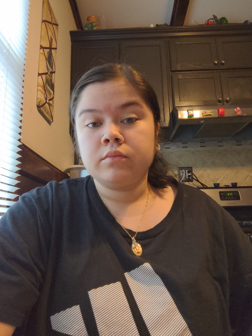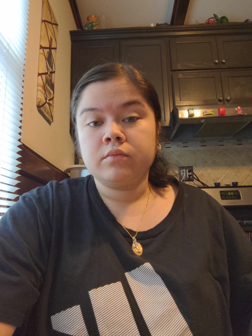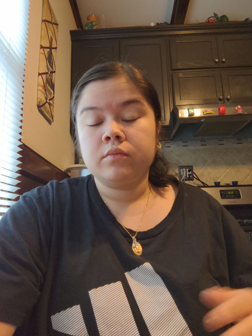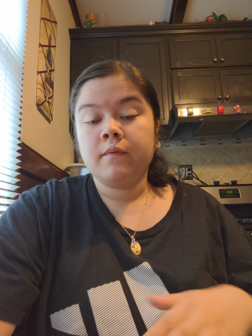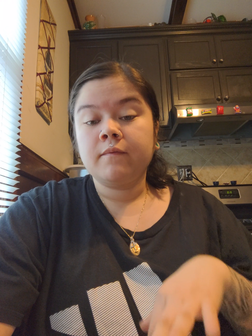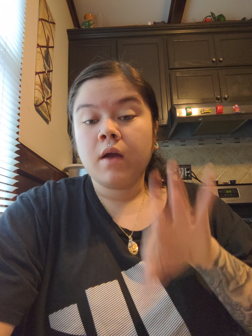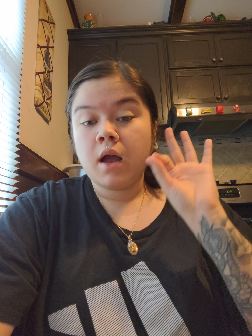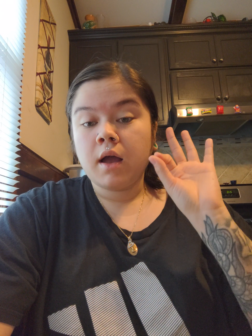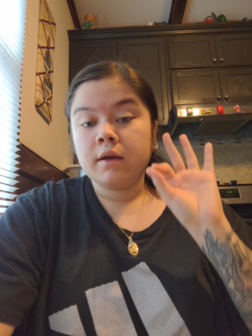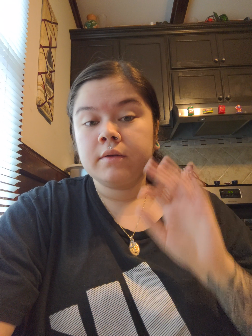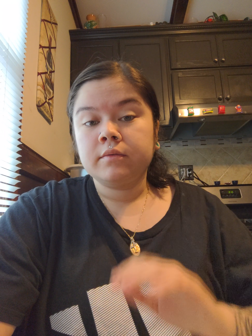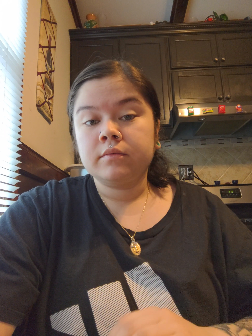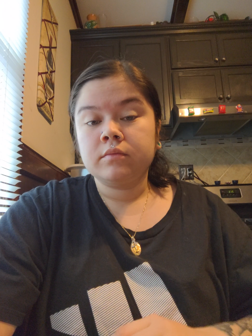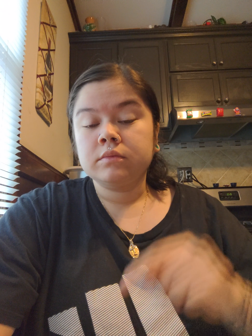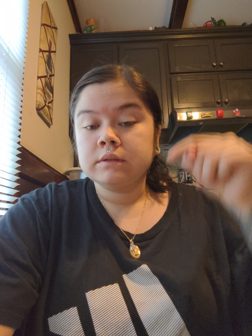find